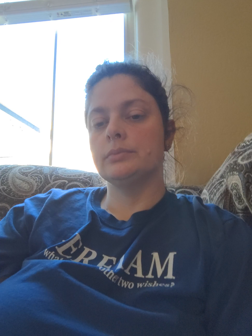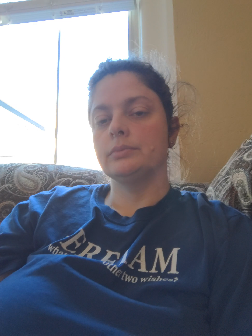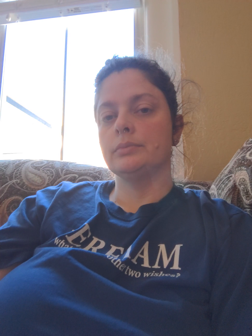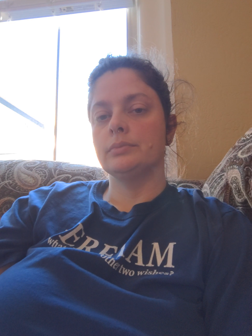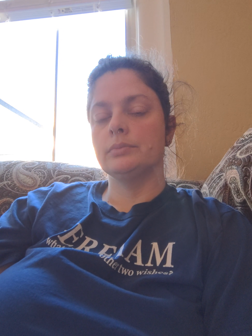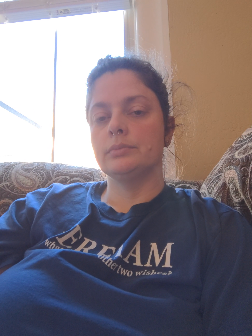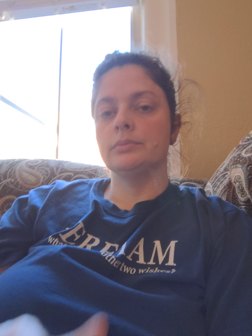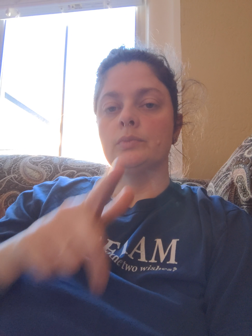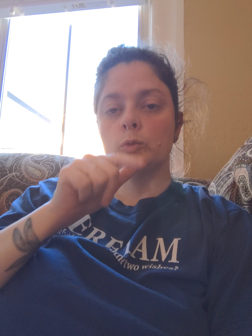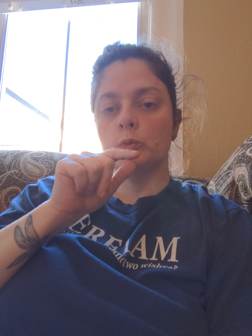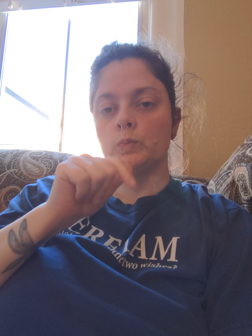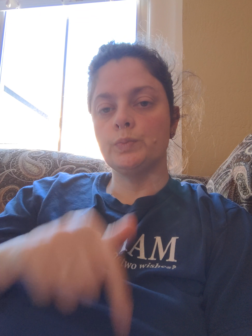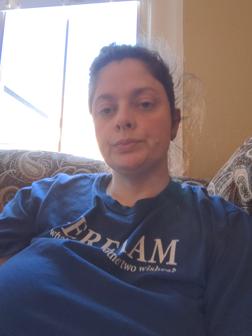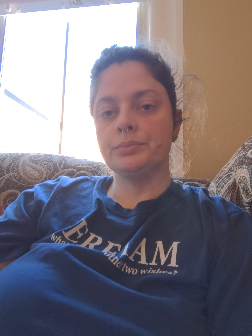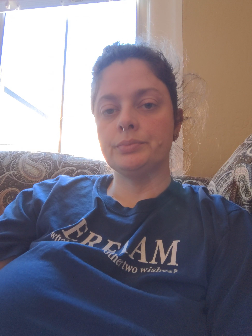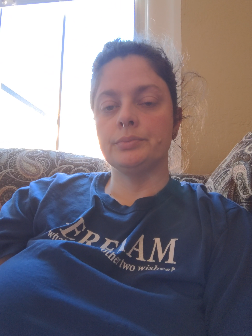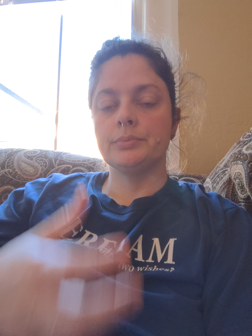who